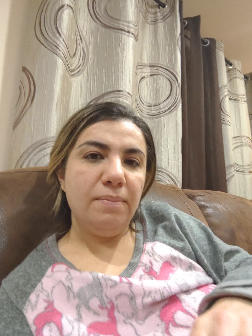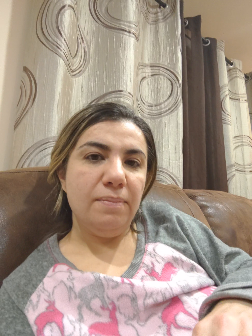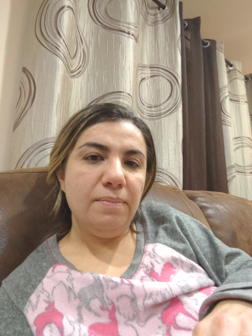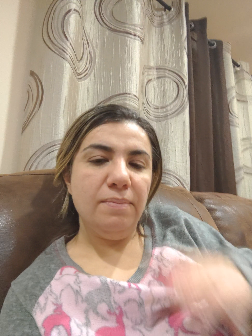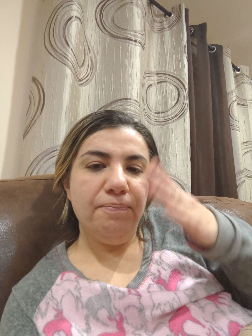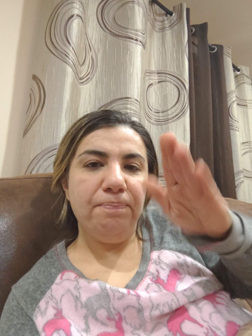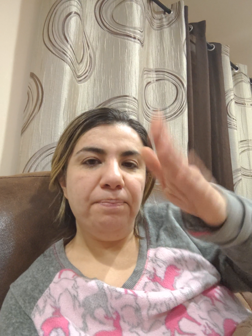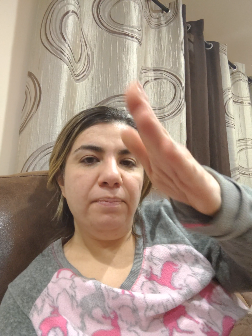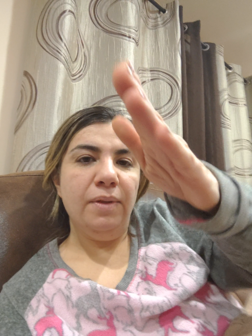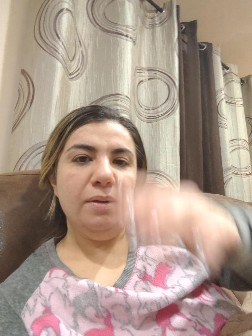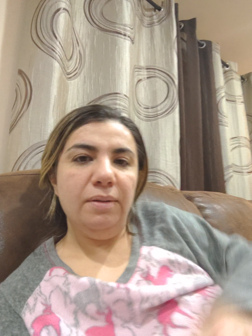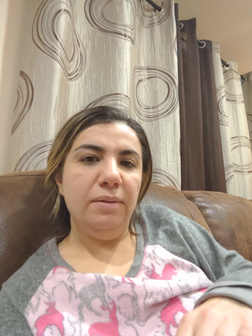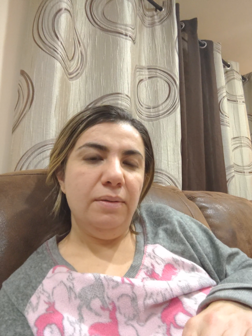fish